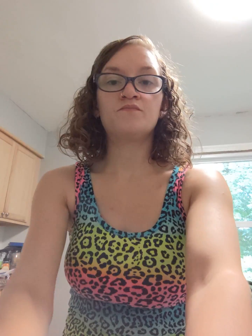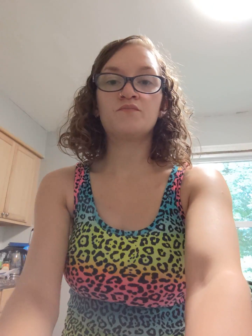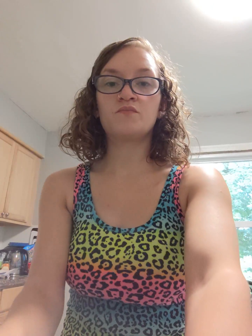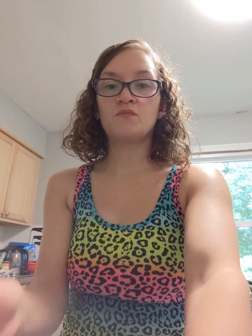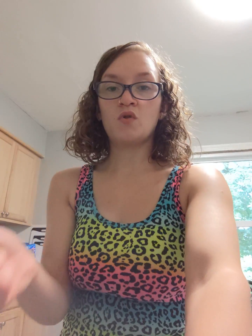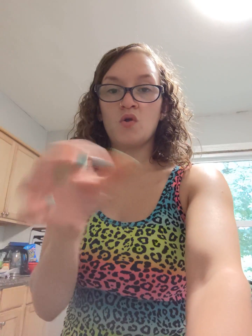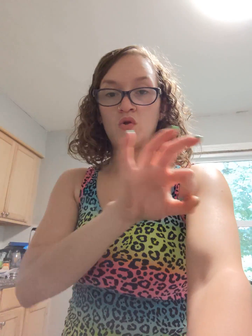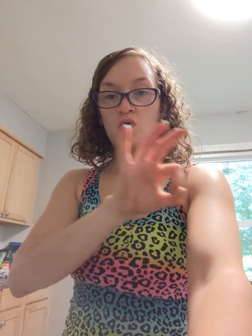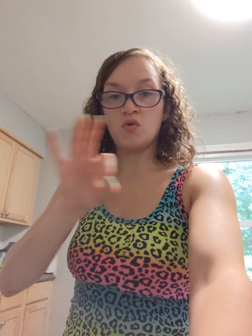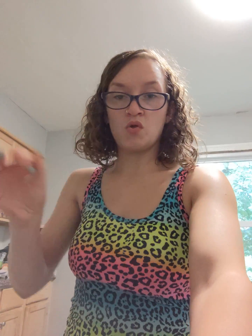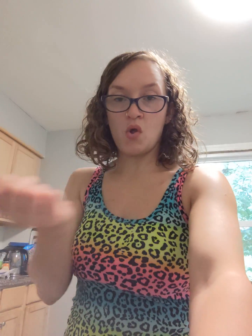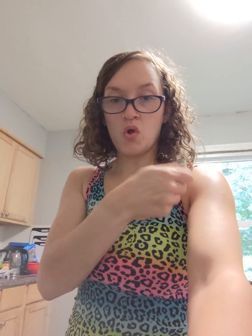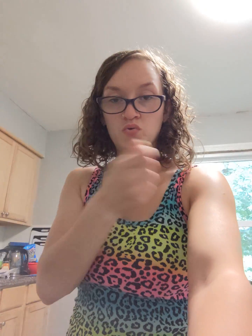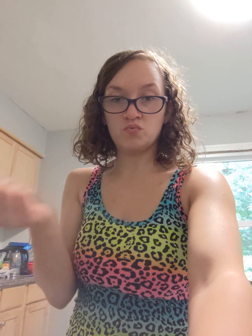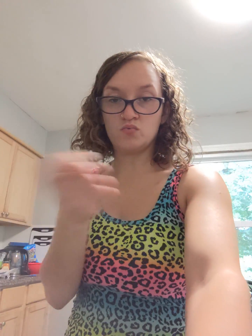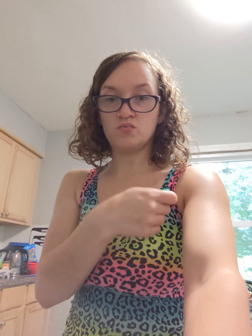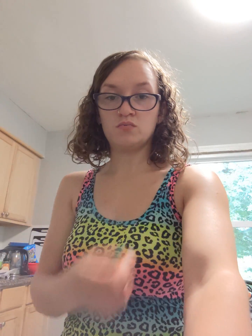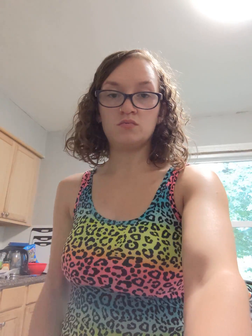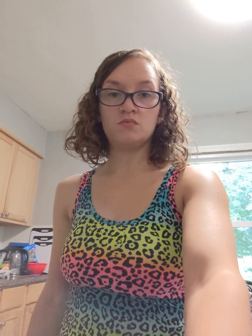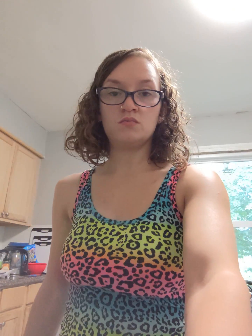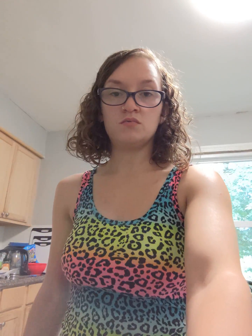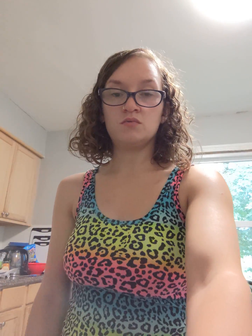hose